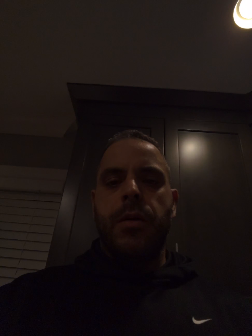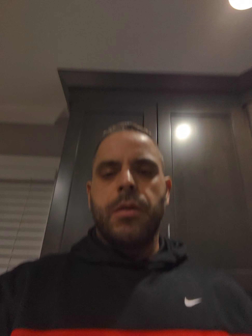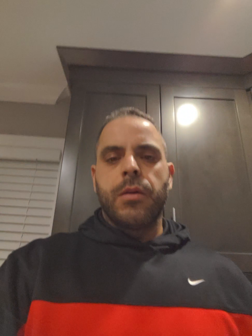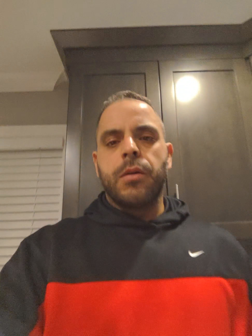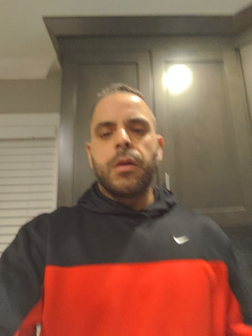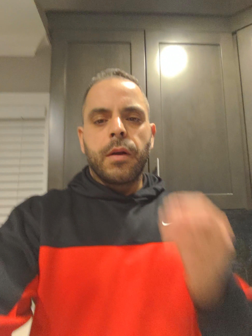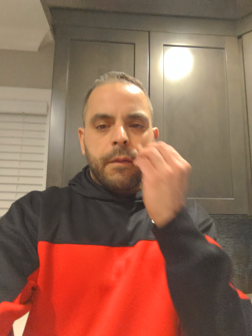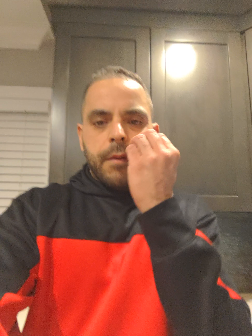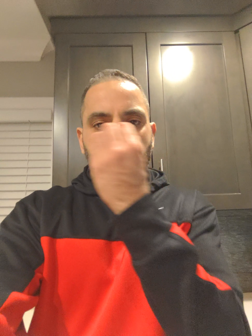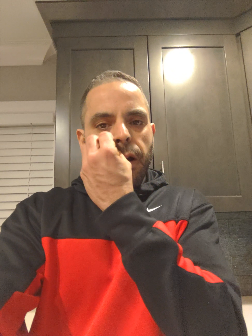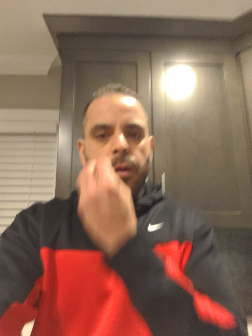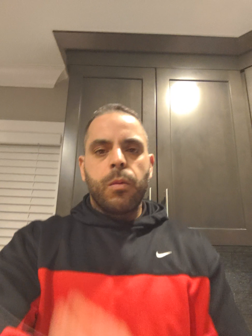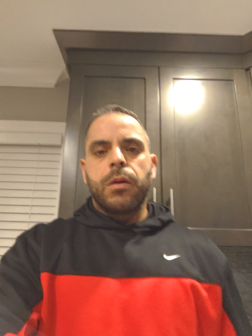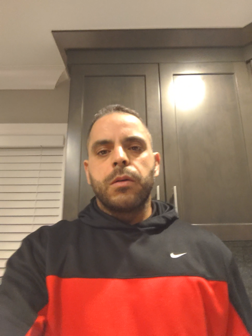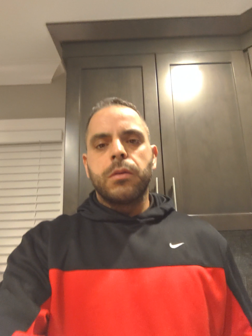flower